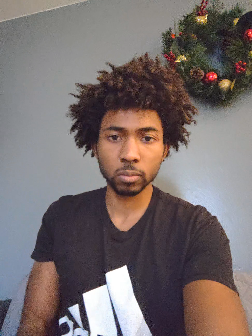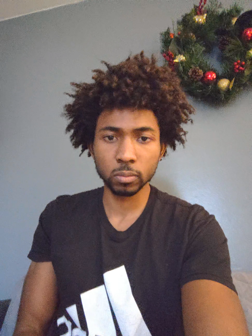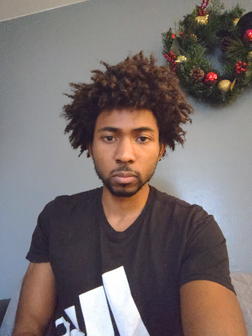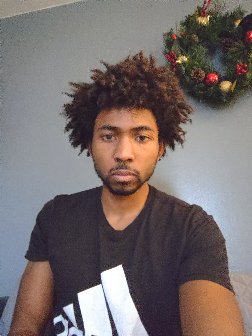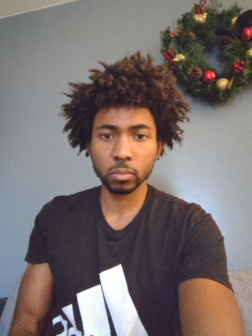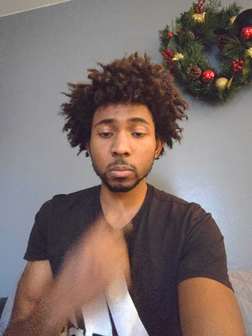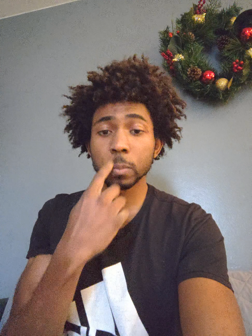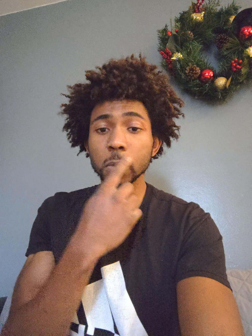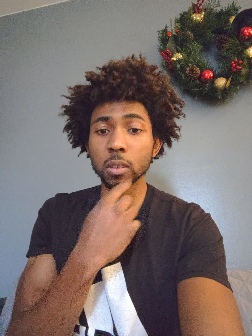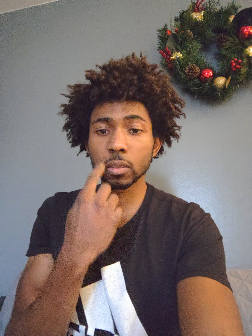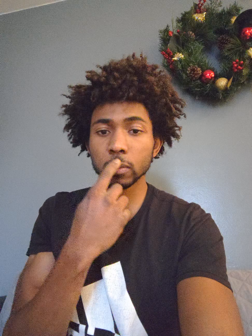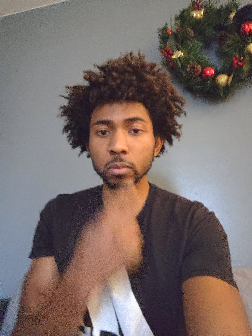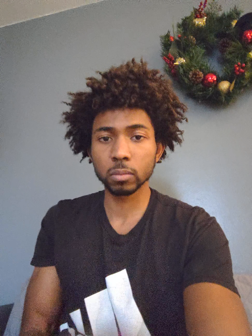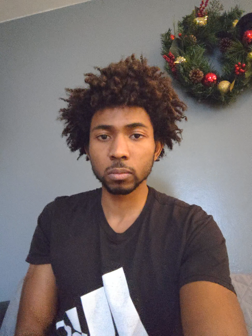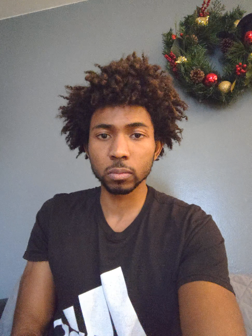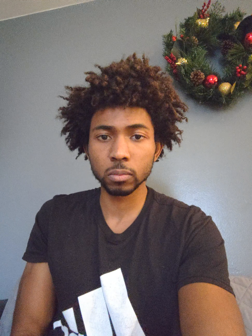mouth